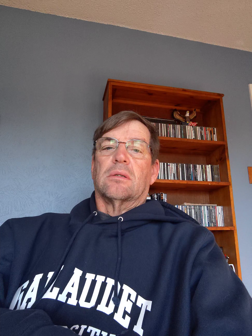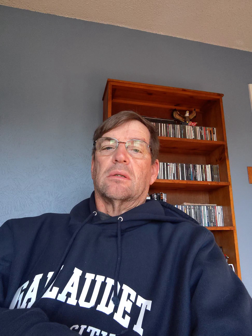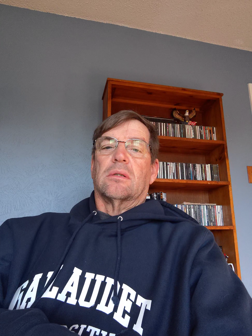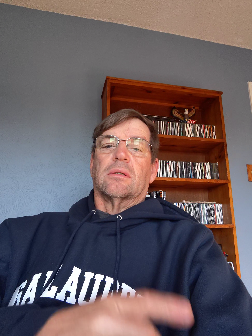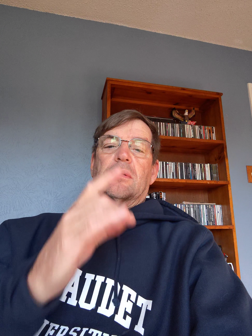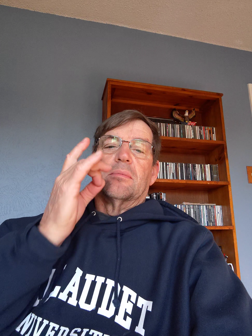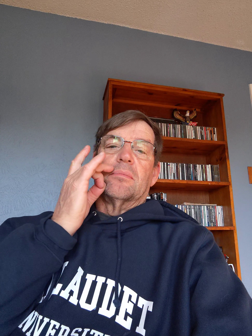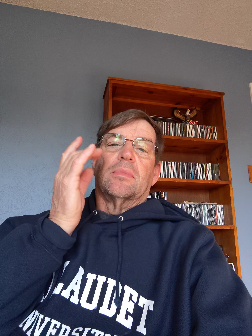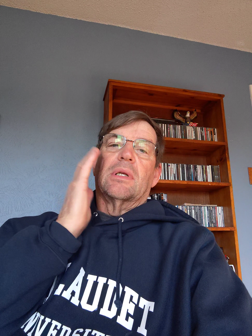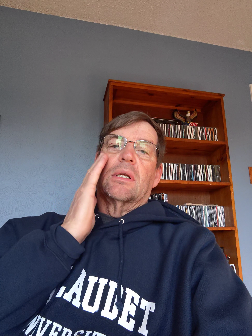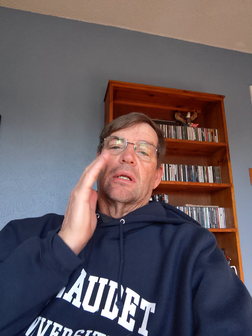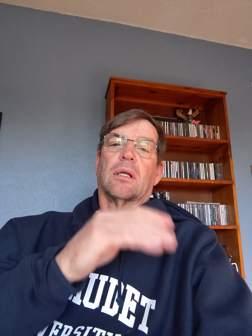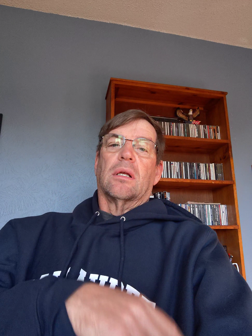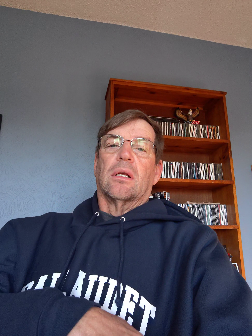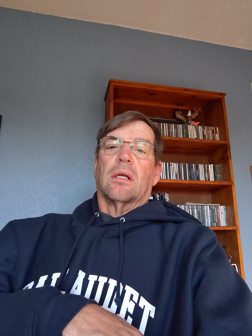bee